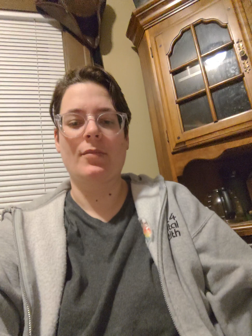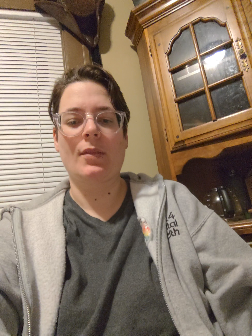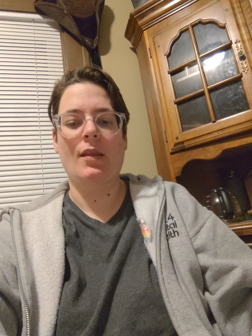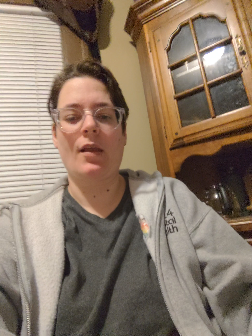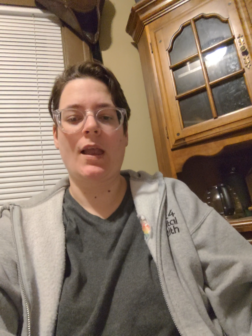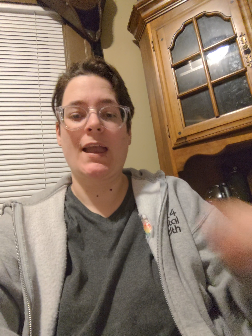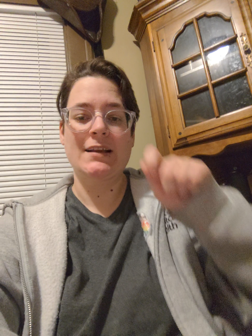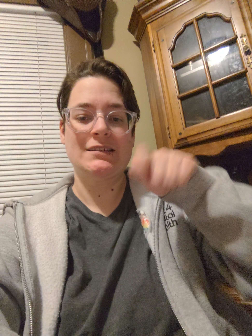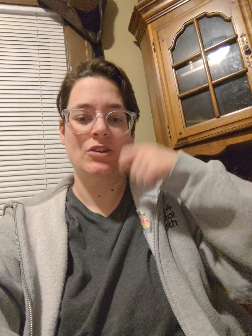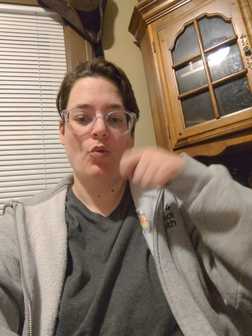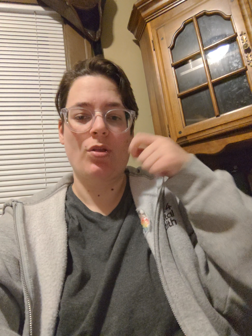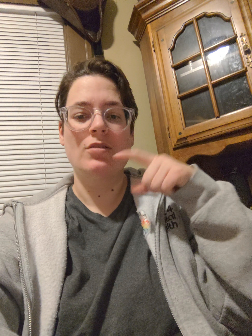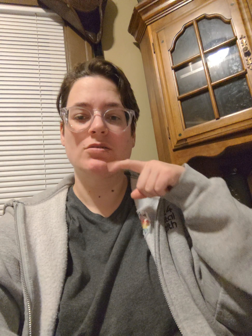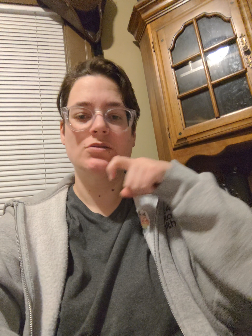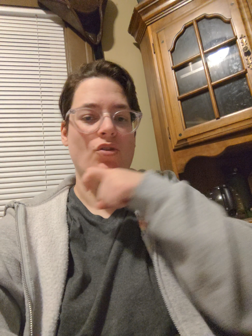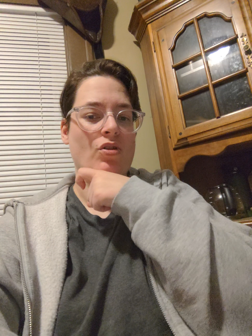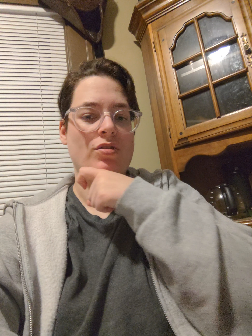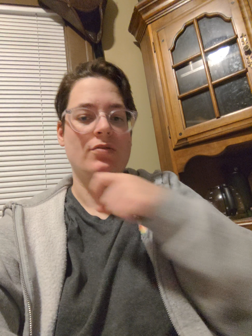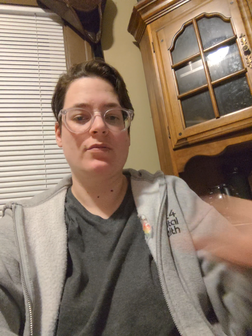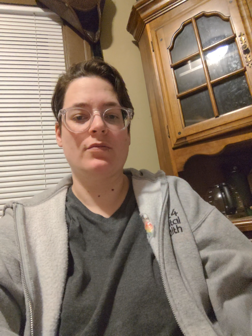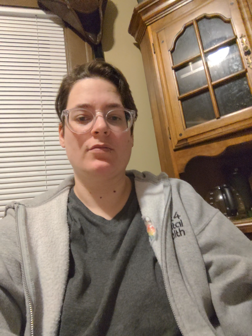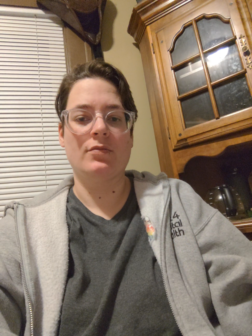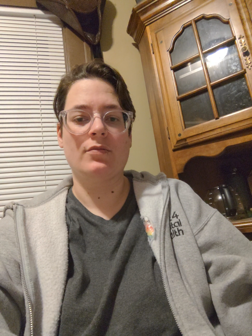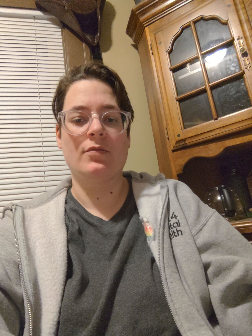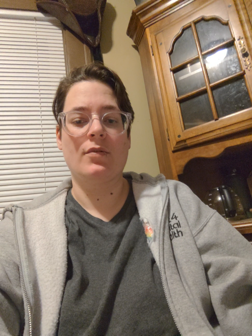cereal